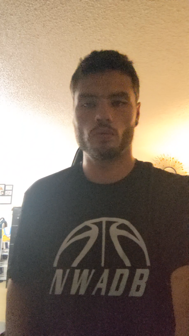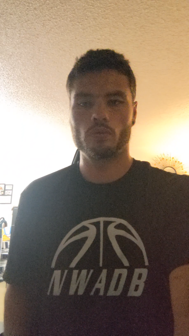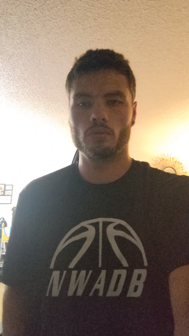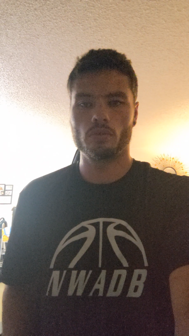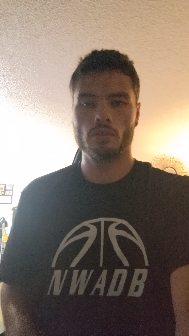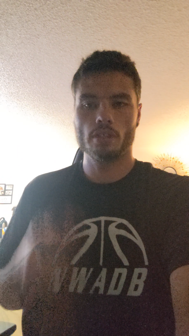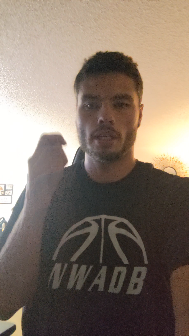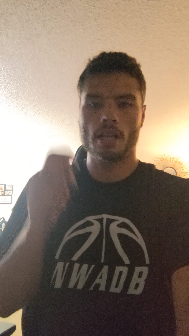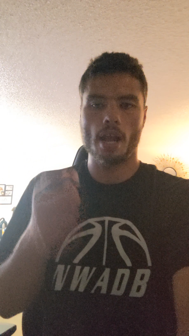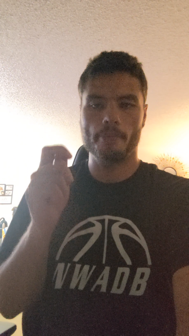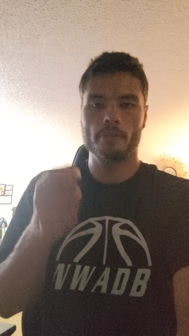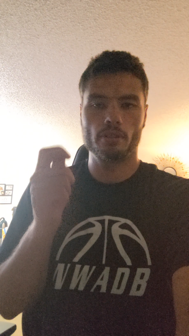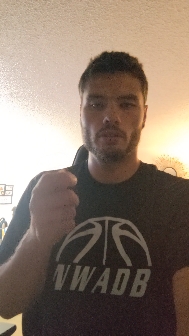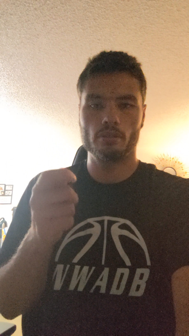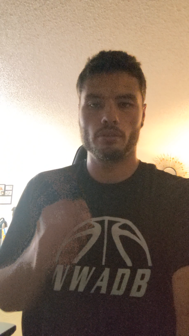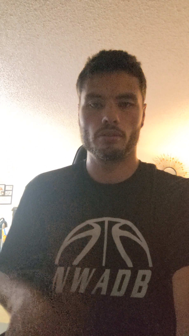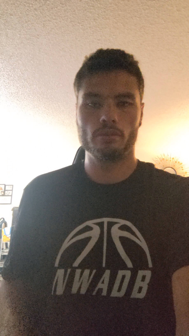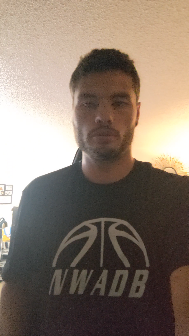hammer